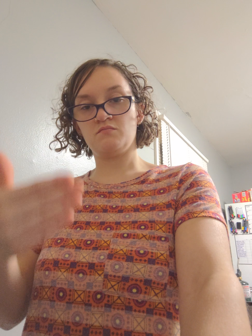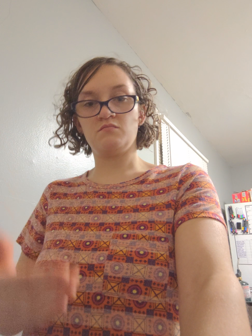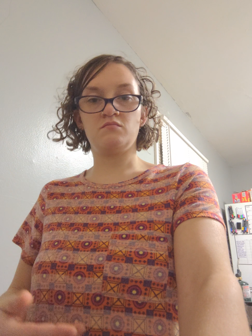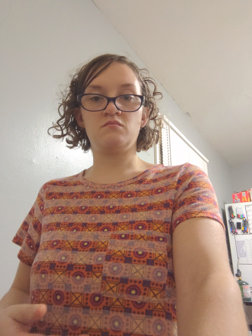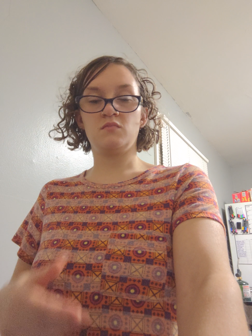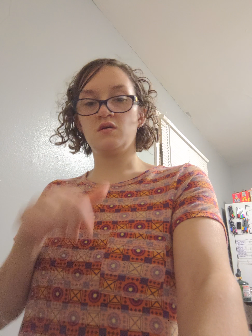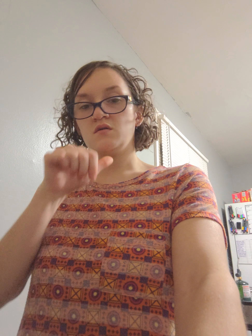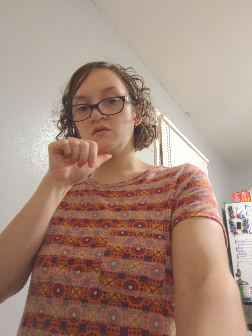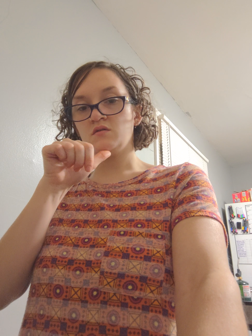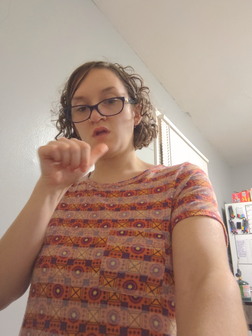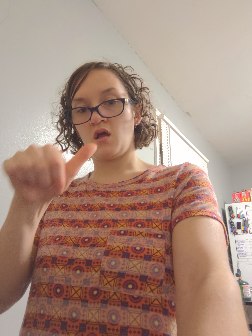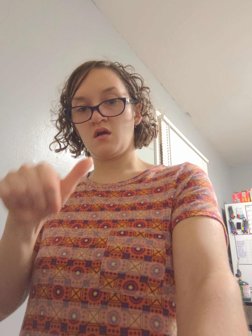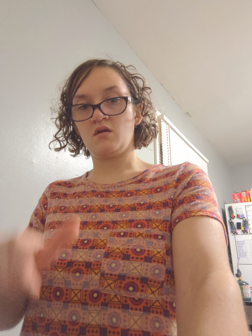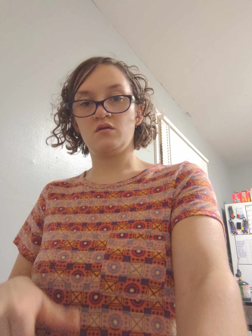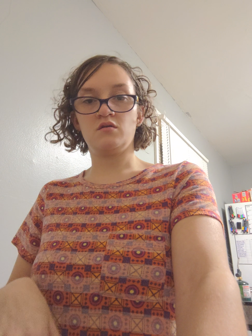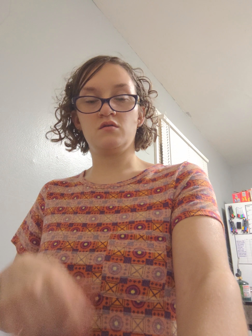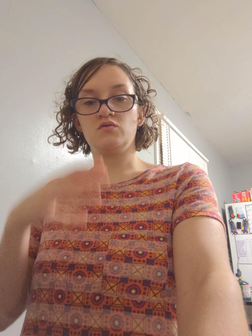not